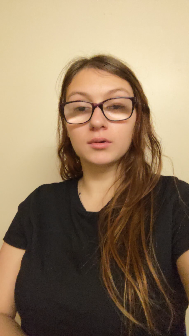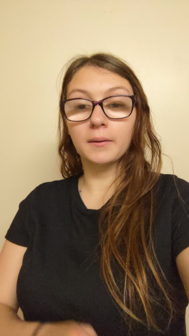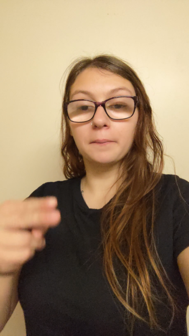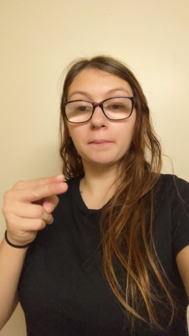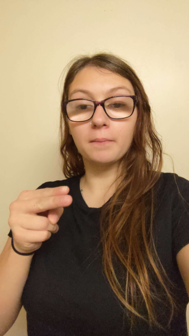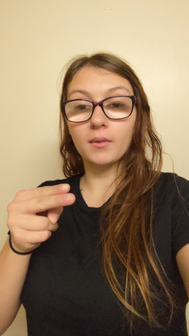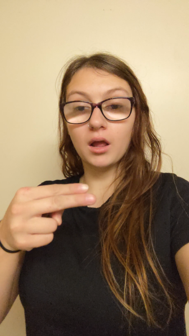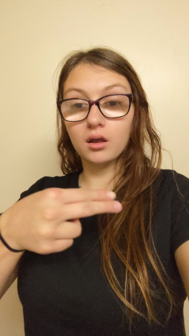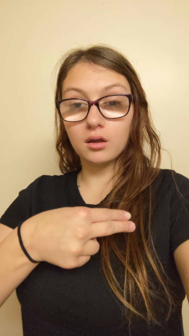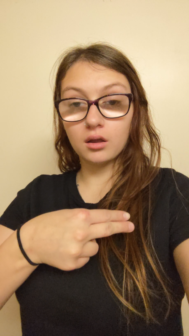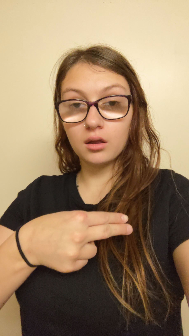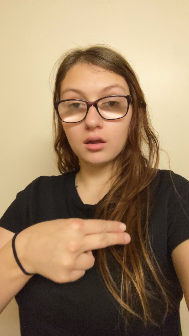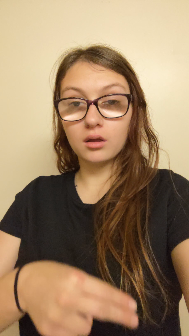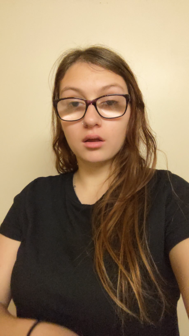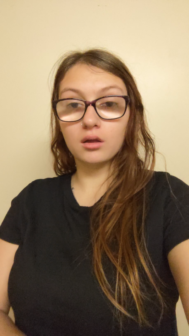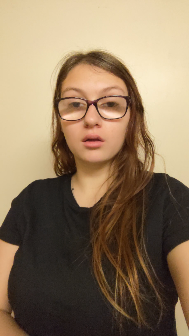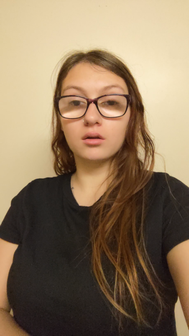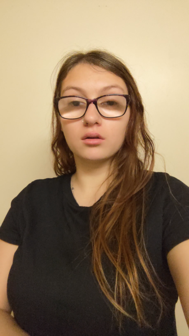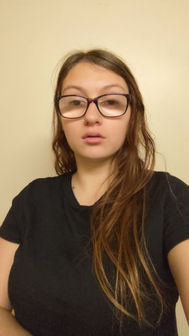belt